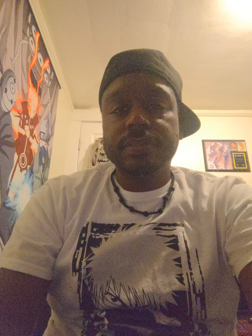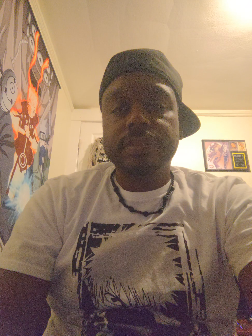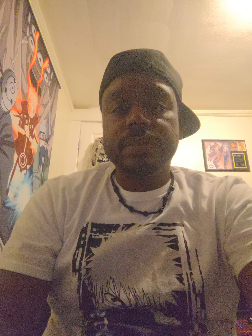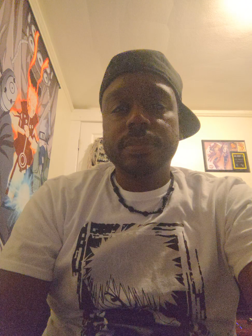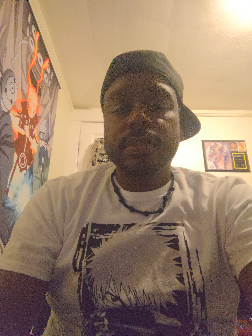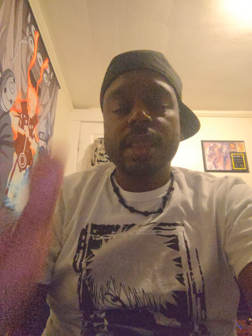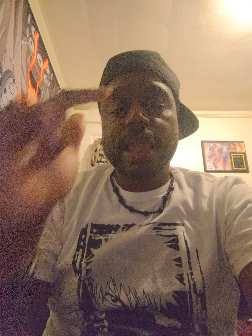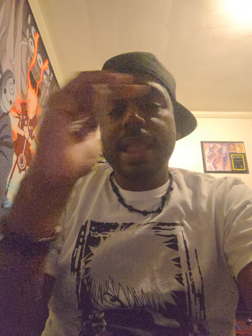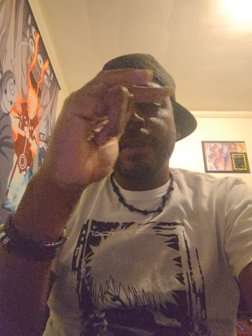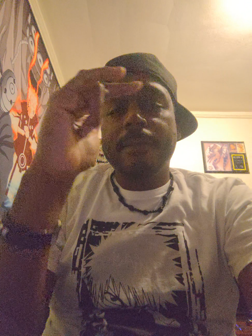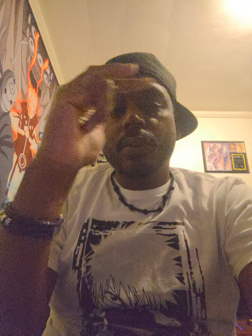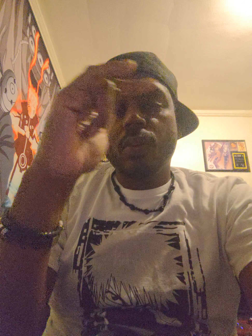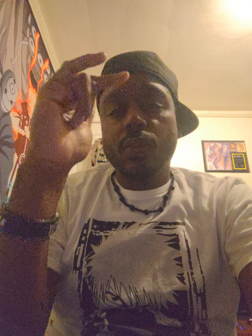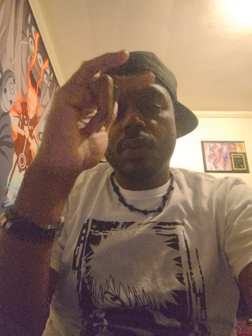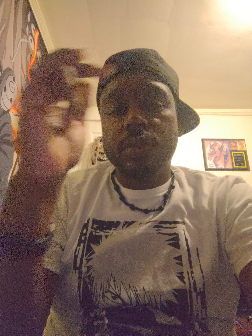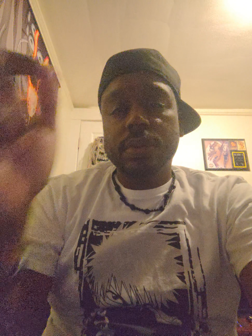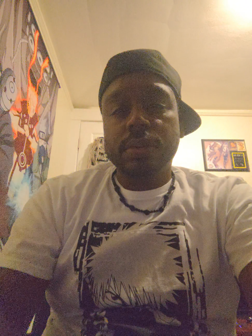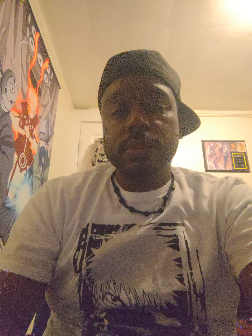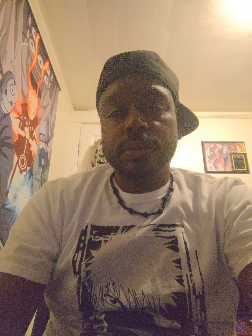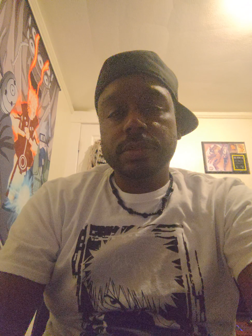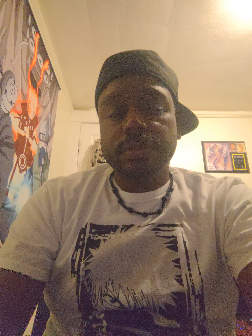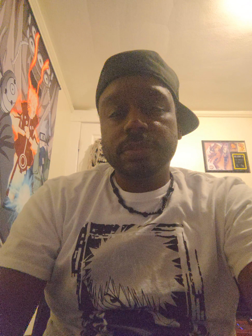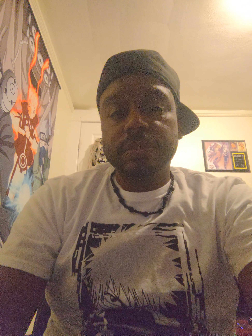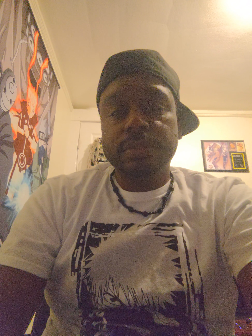airplane